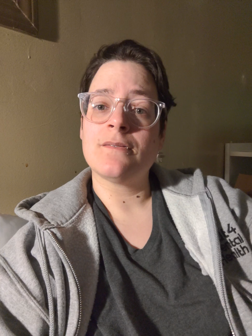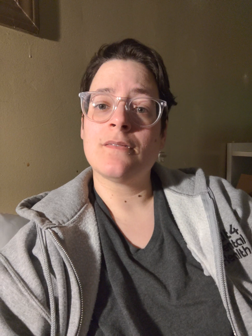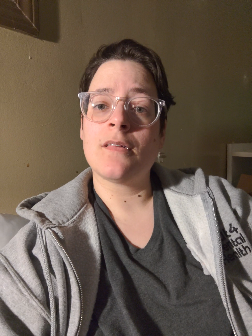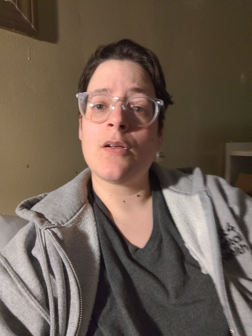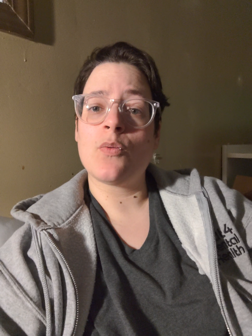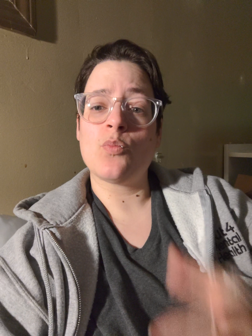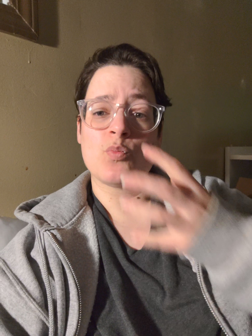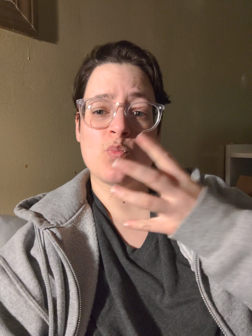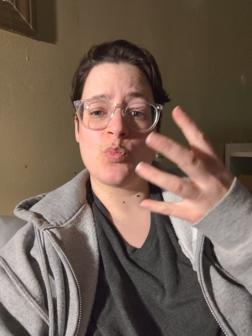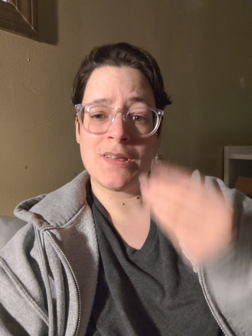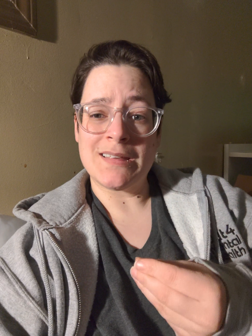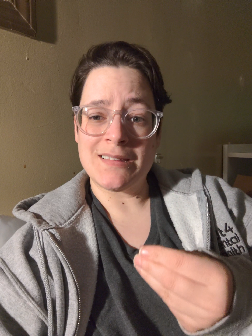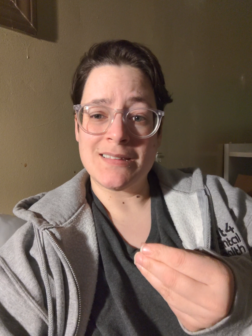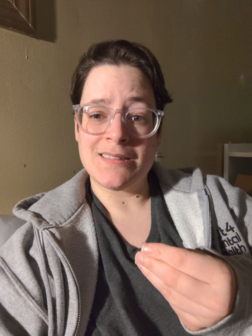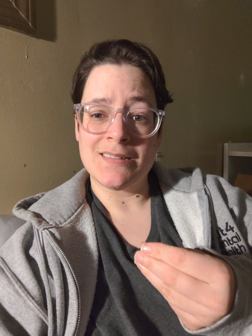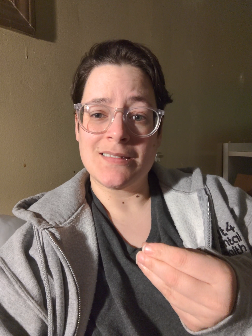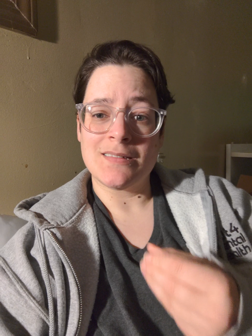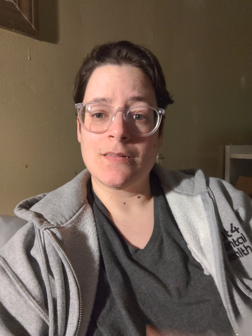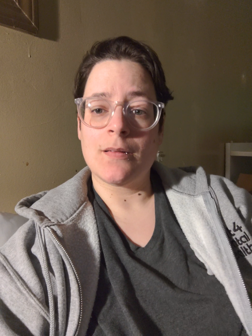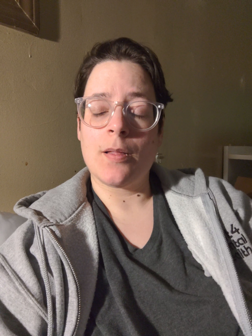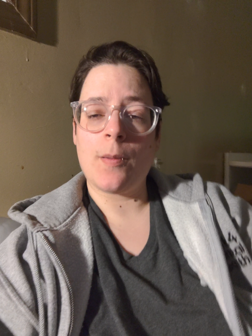wet